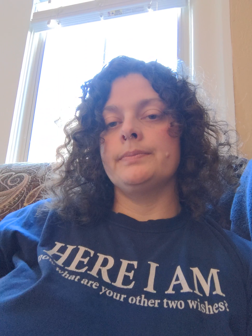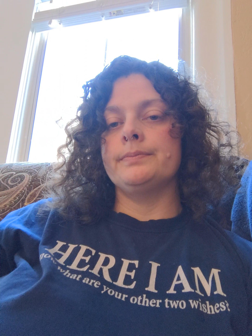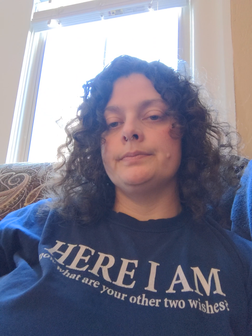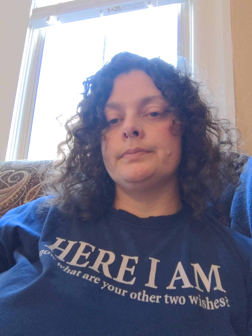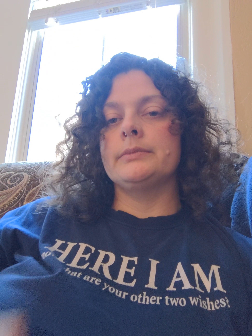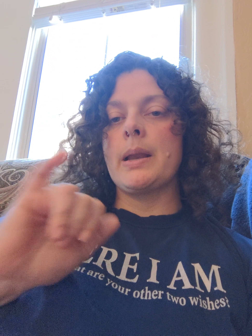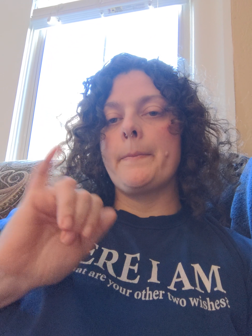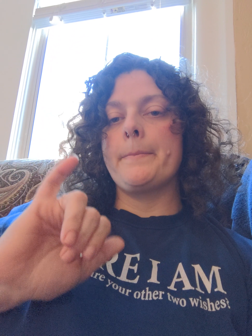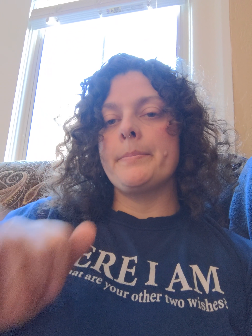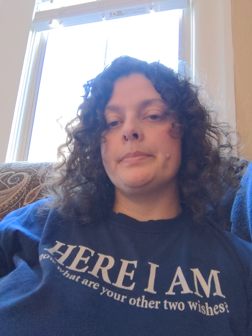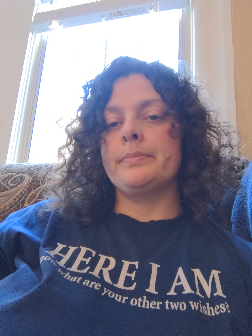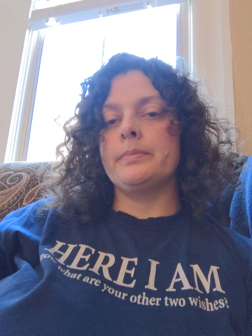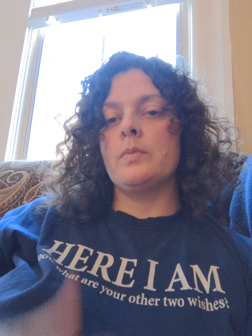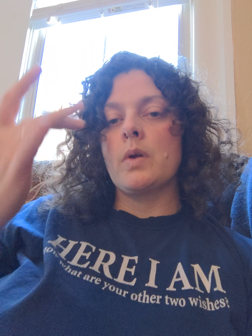same